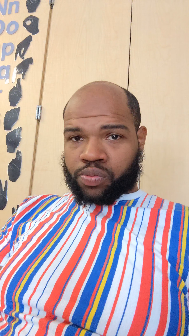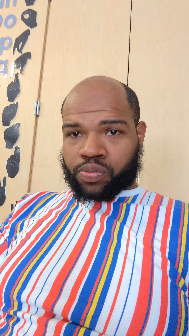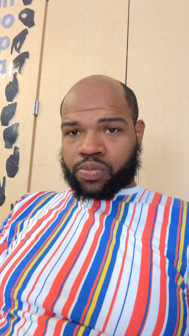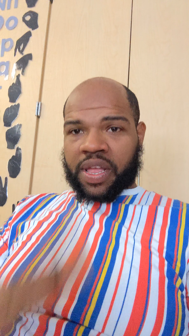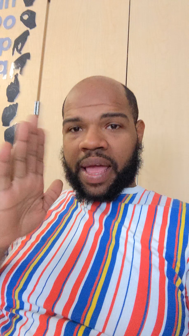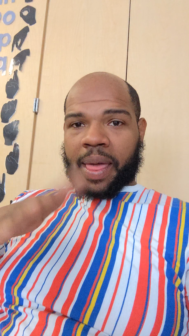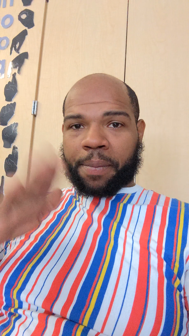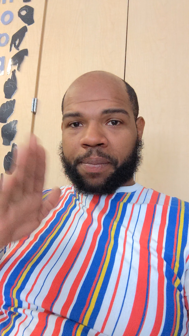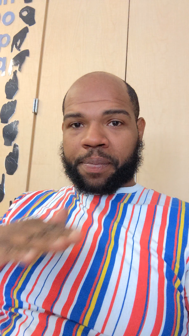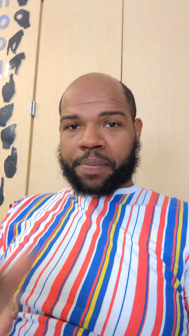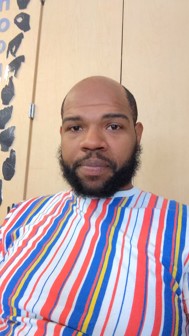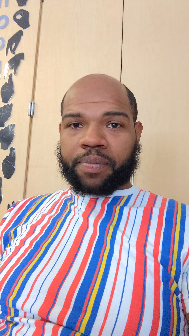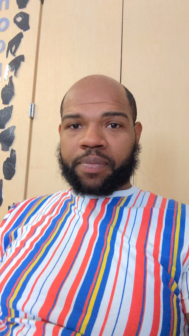clap